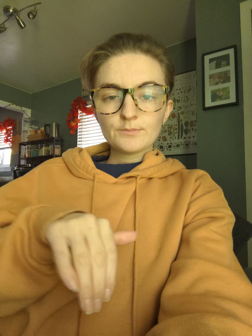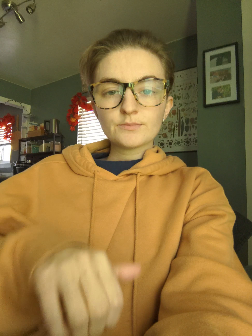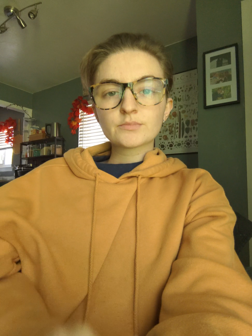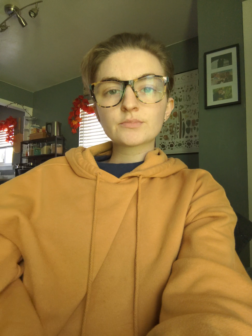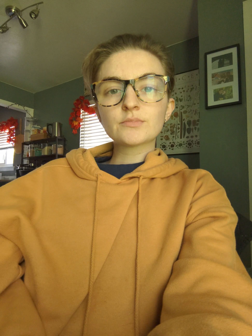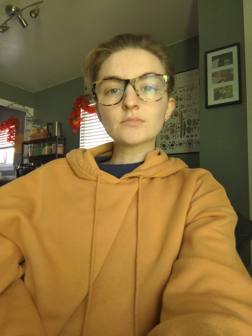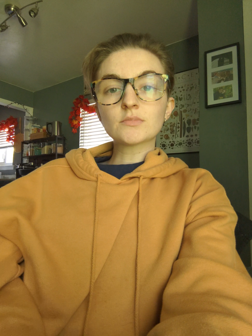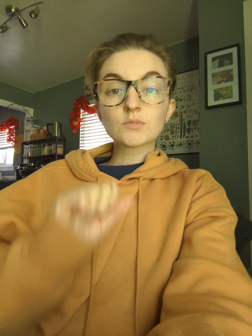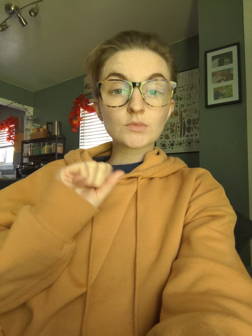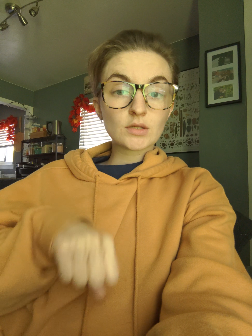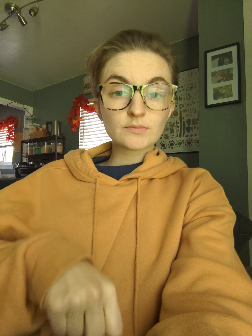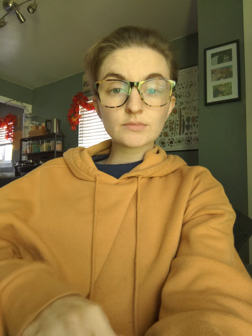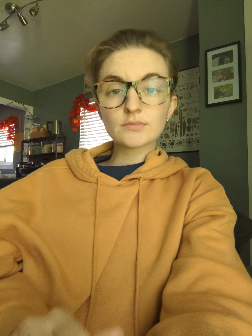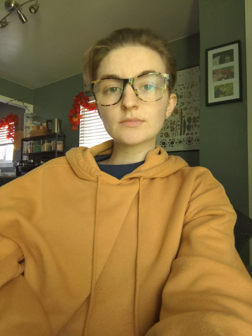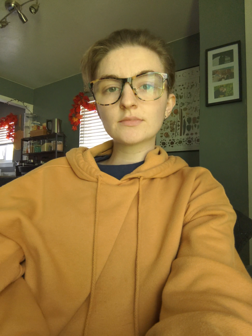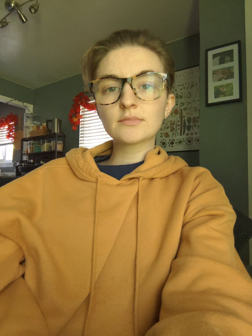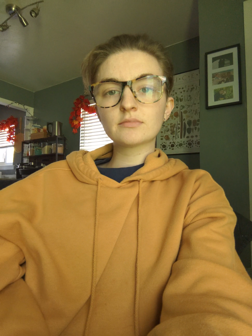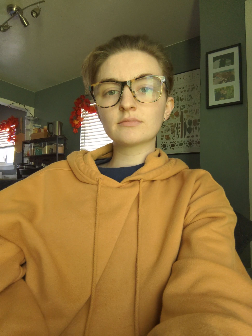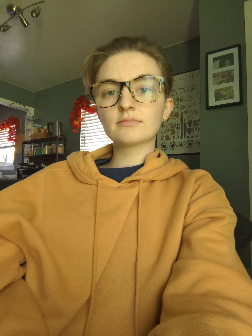could